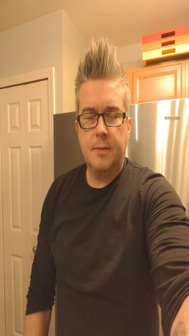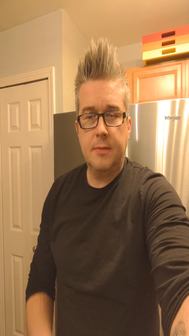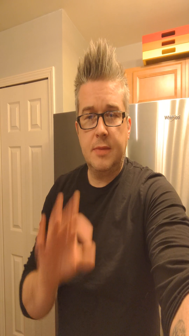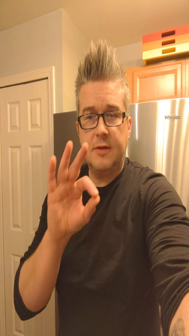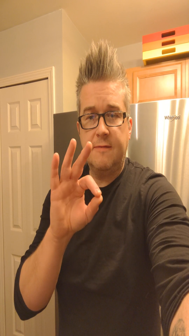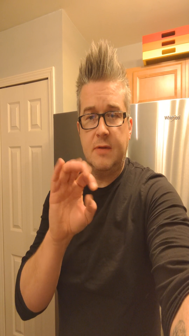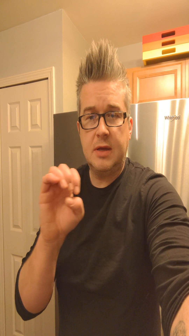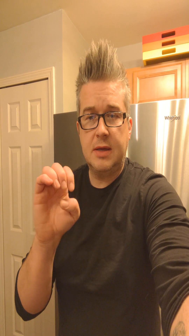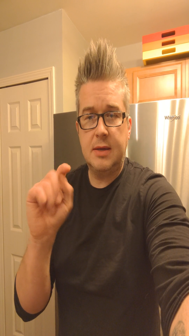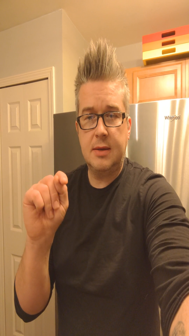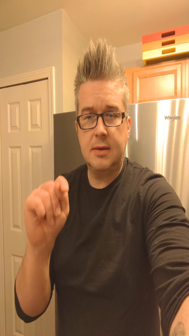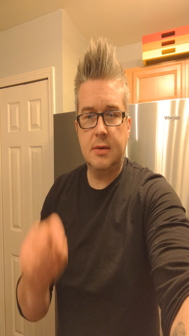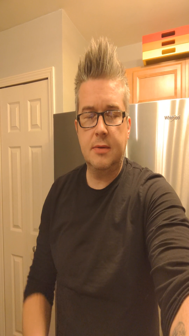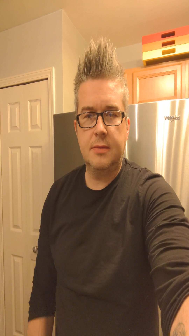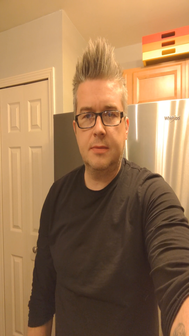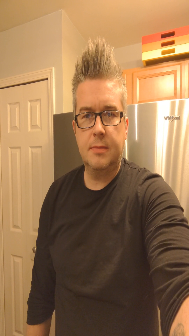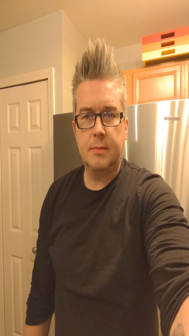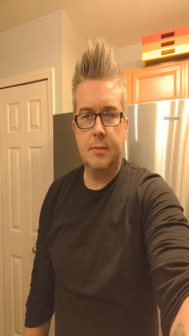feet